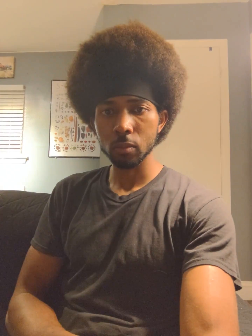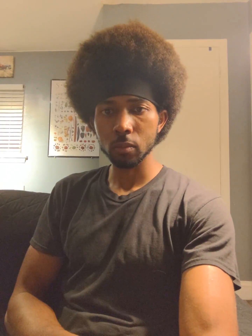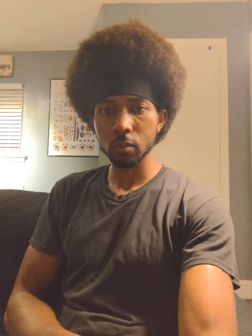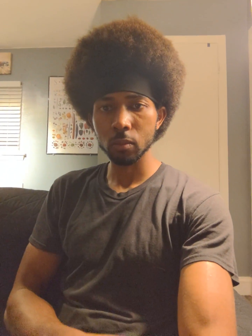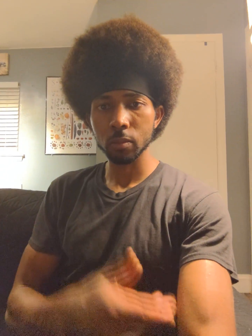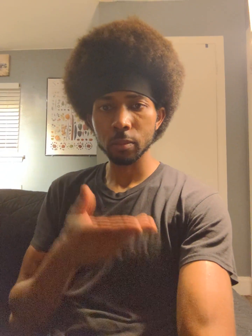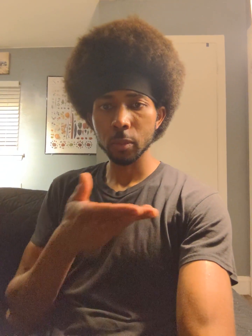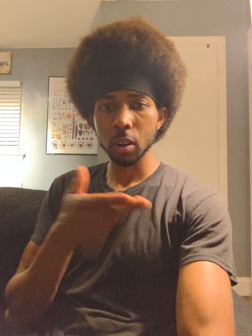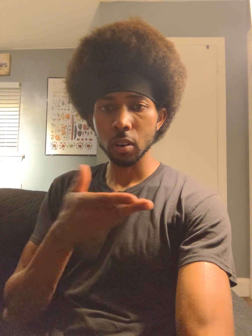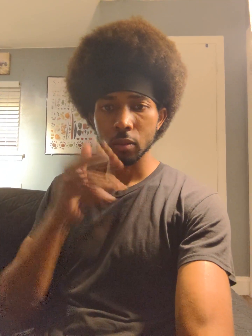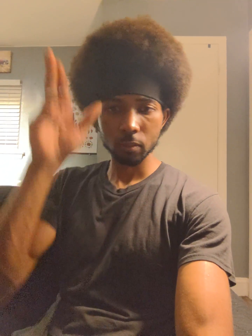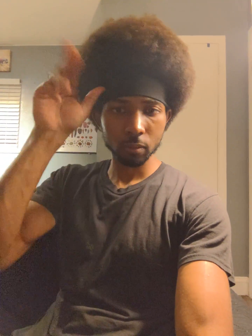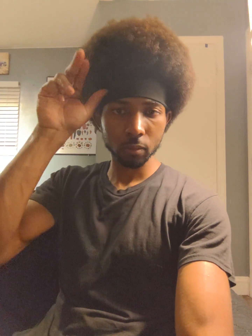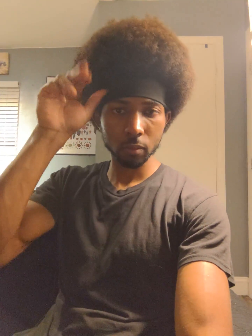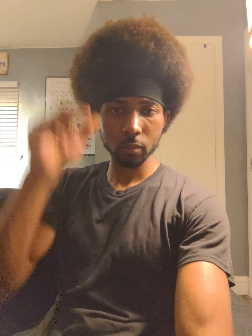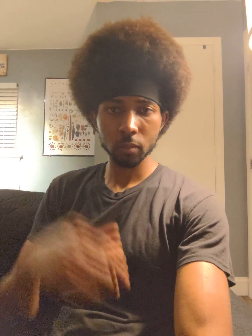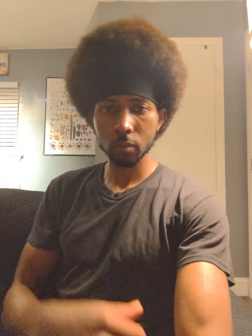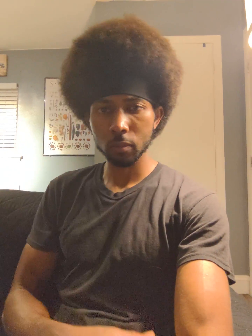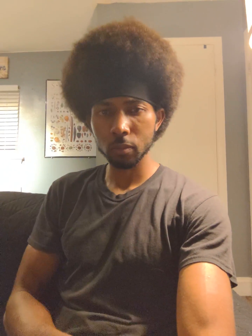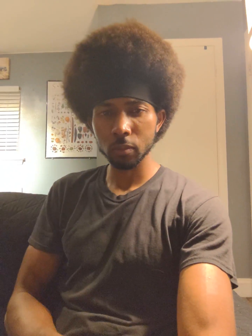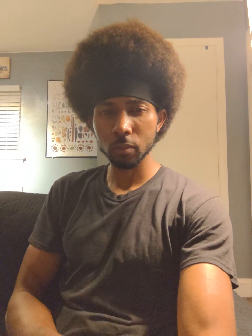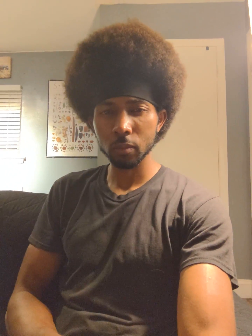pony